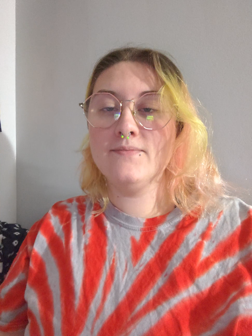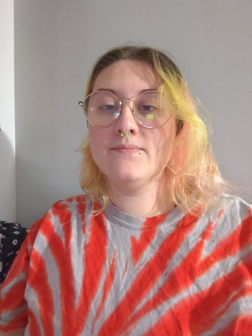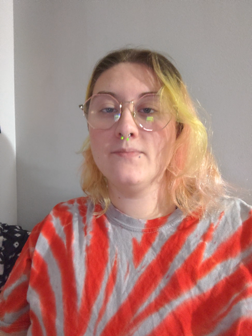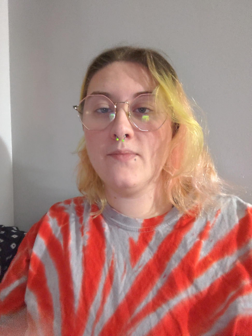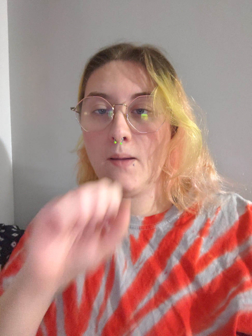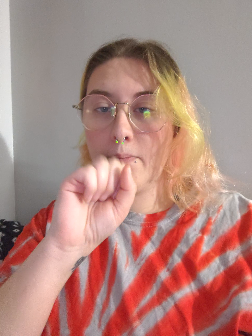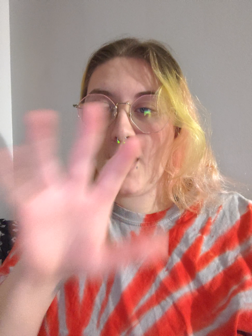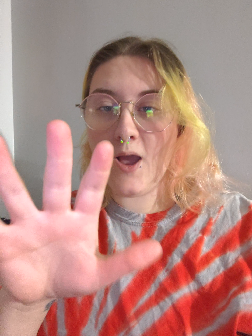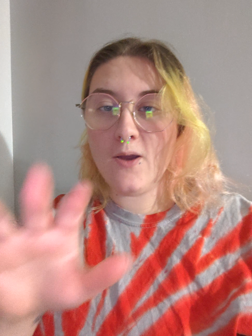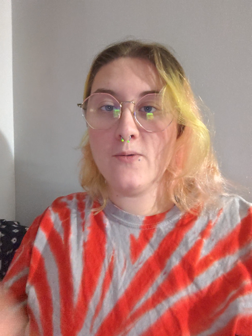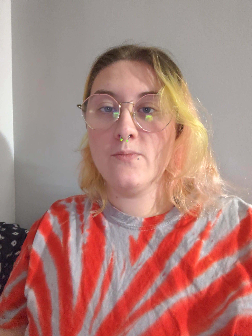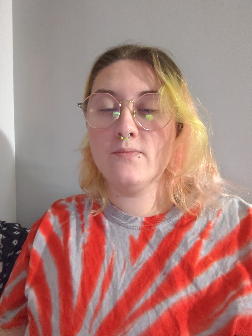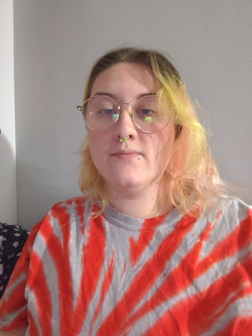blow